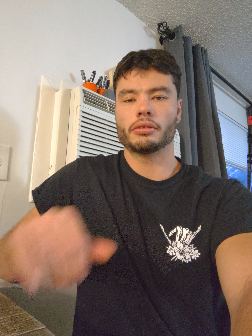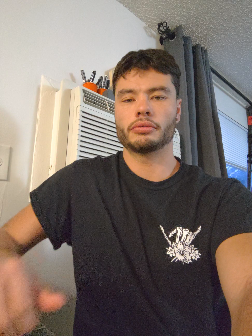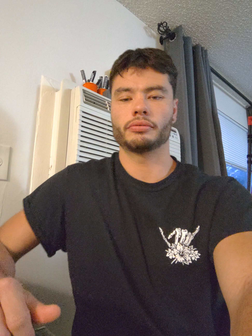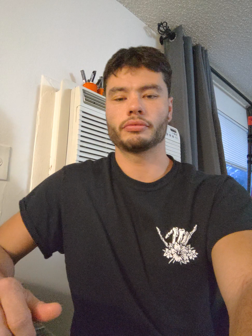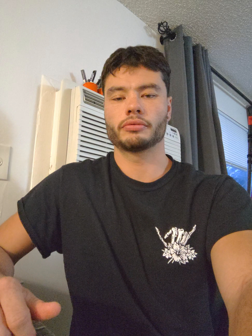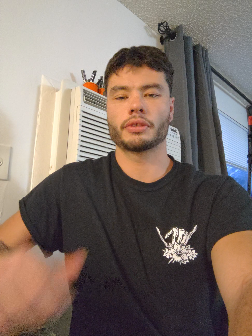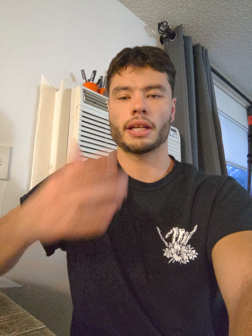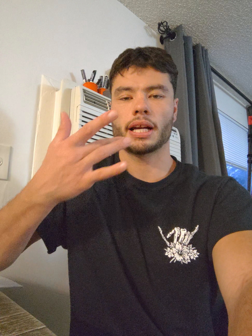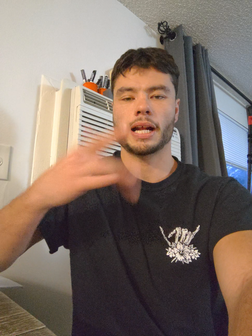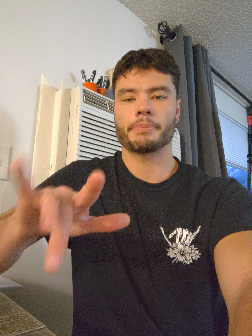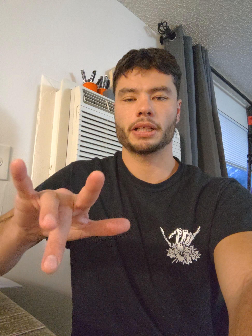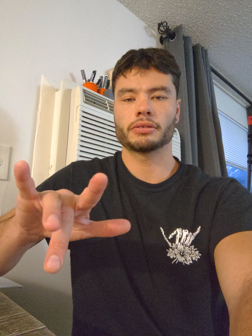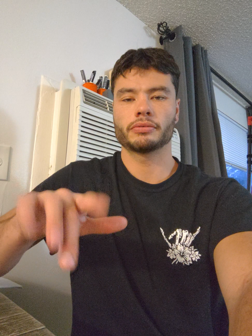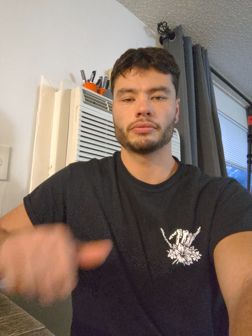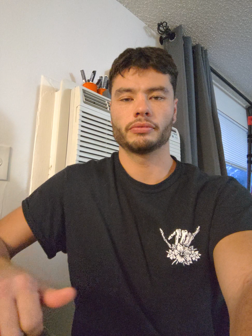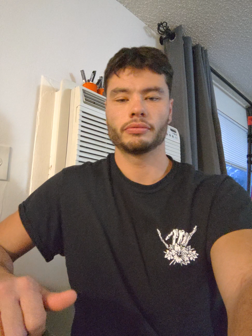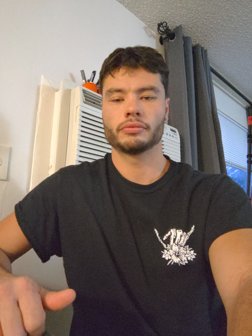empty